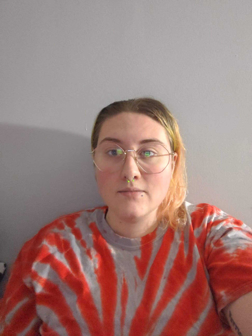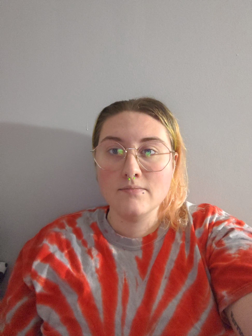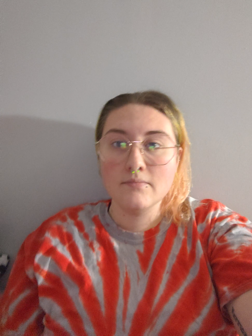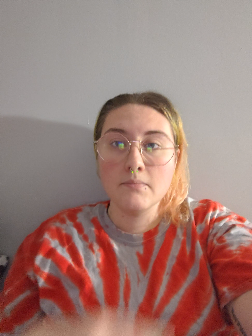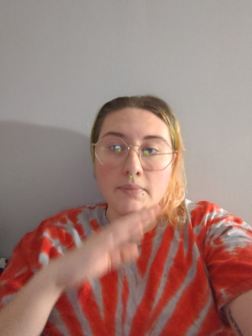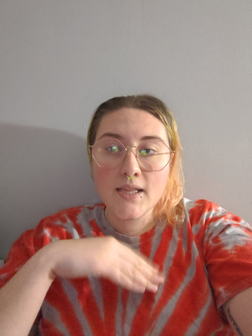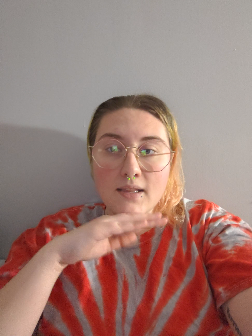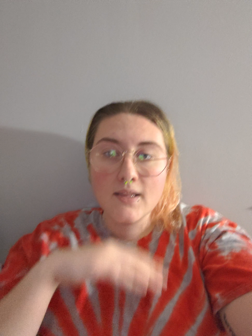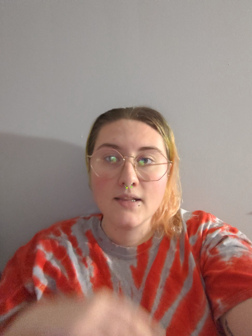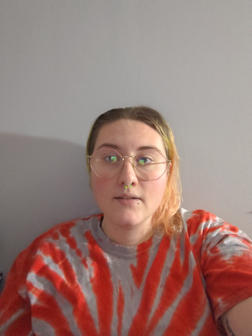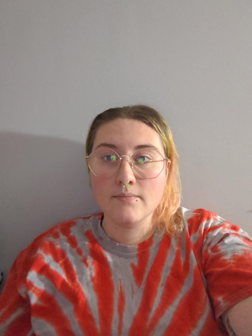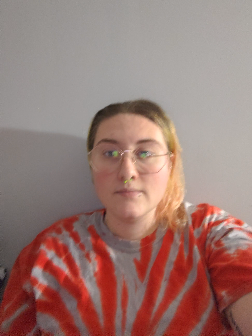pig